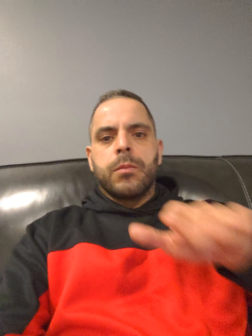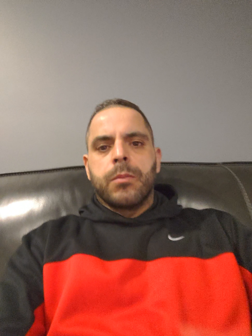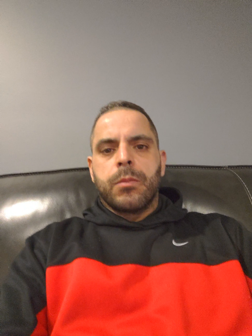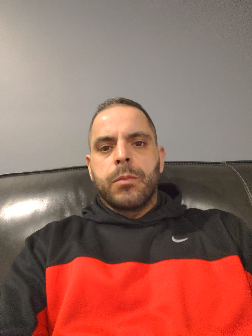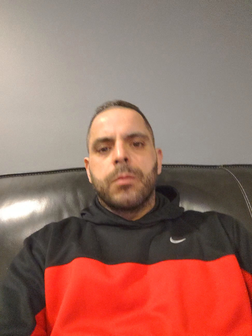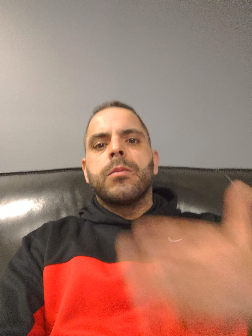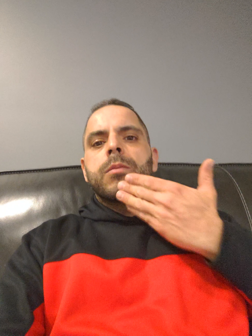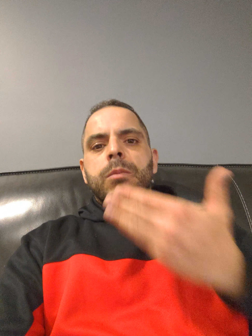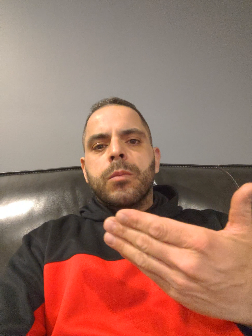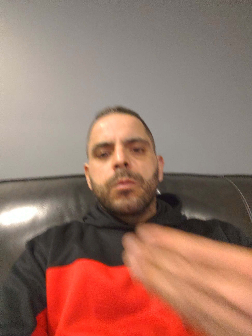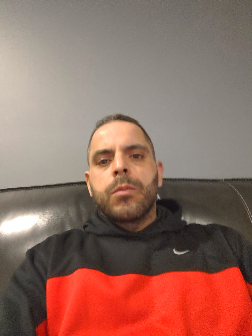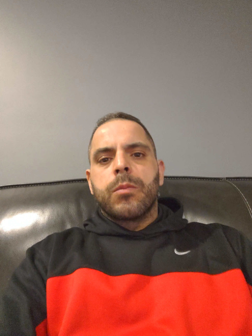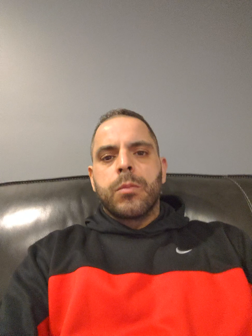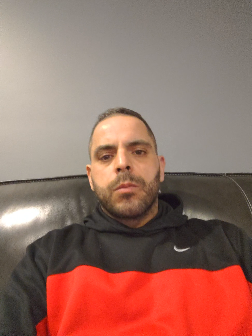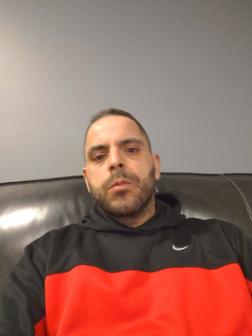thank you